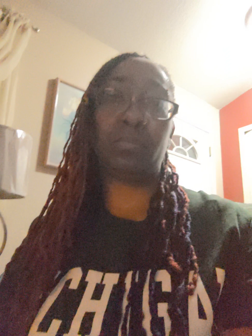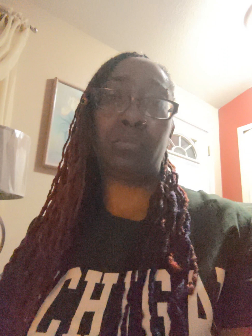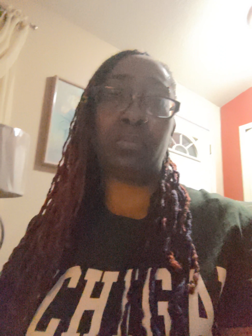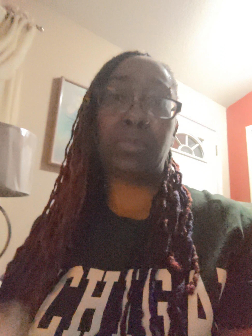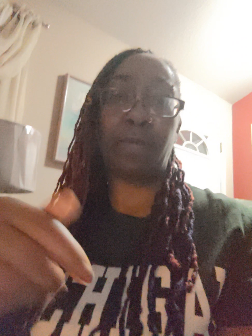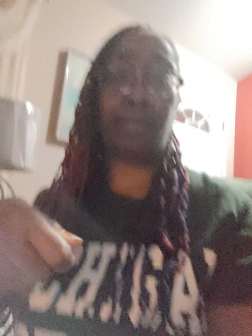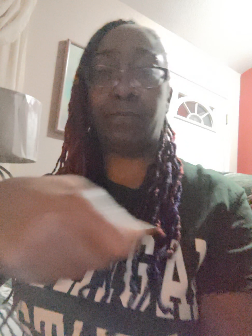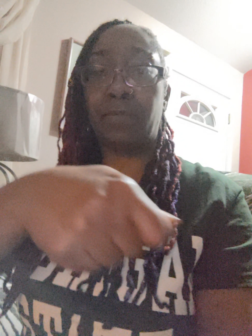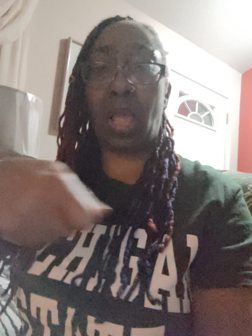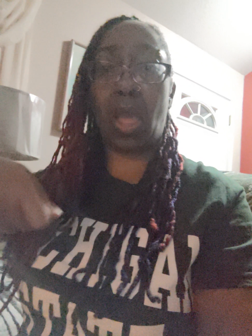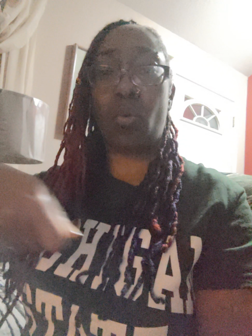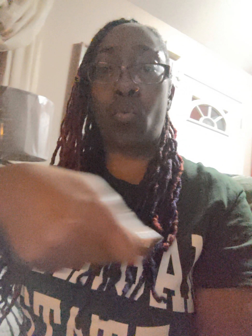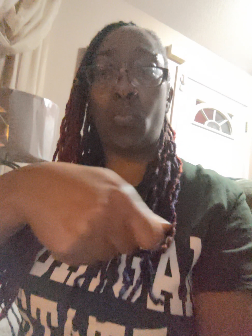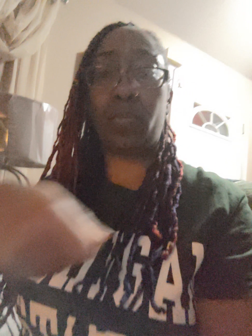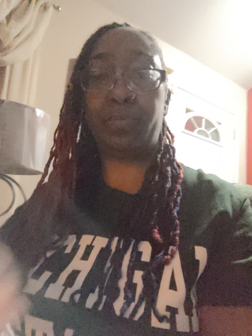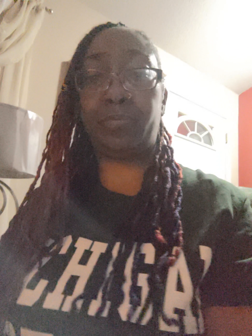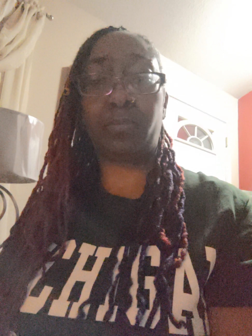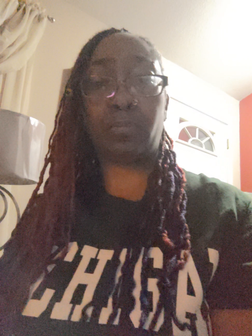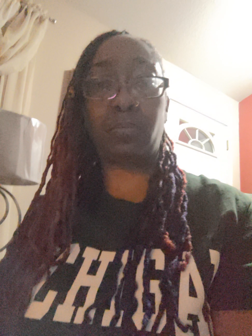vacuum